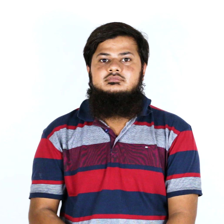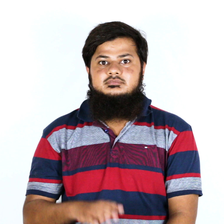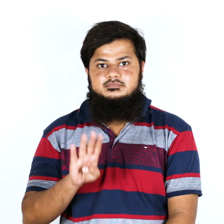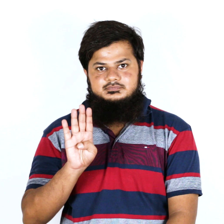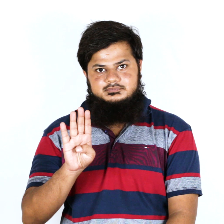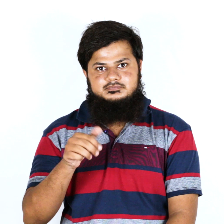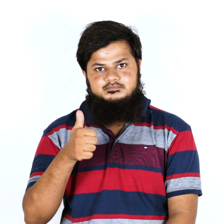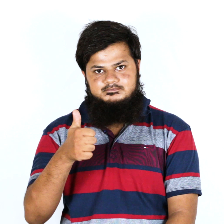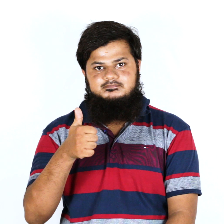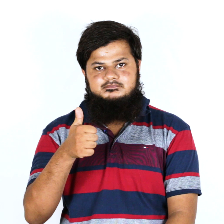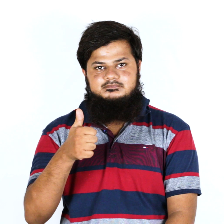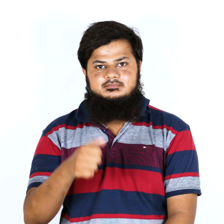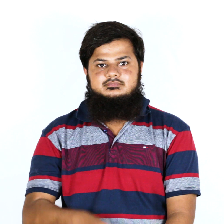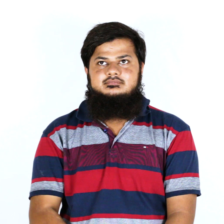best